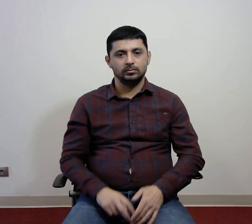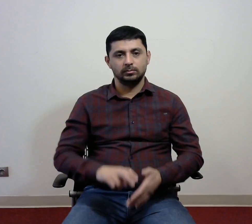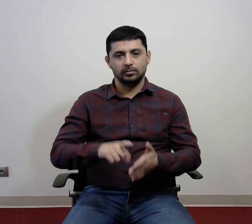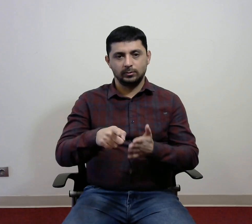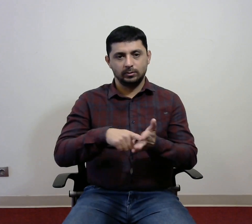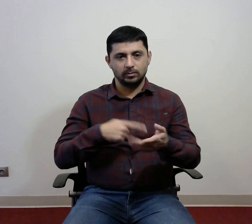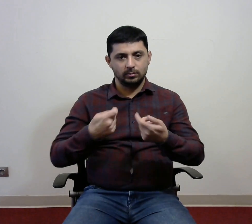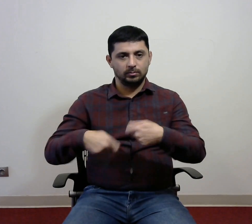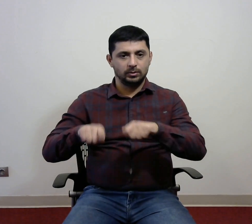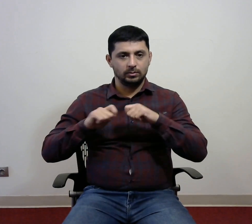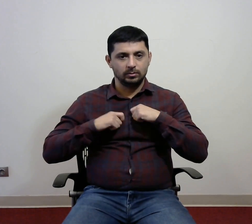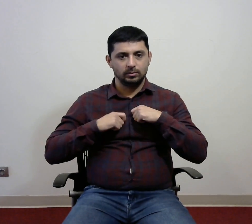etibarnamə